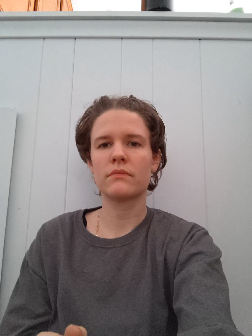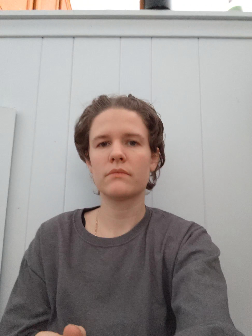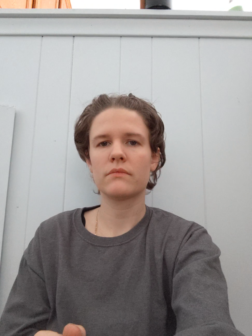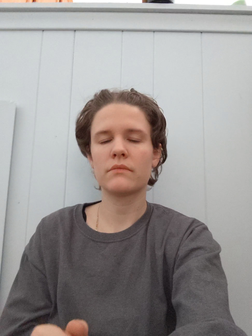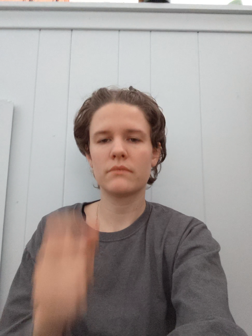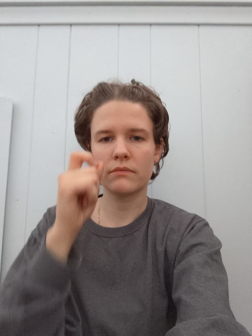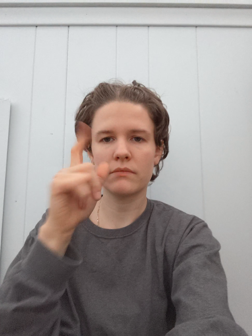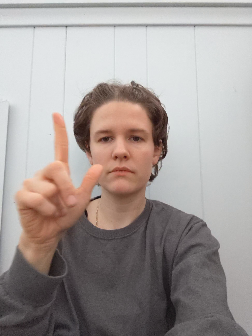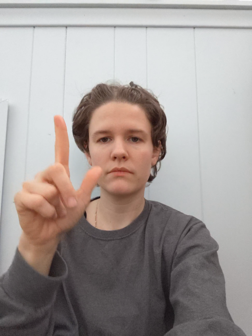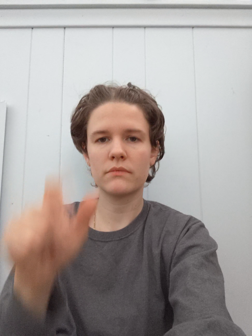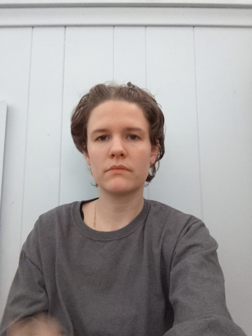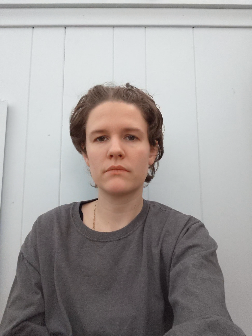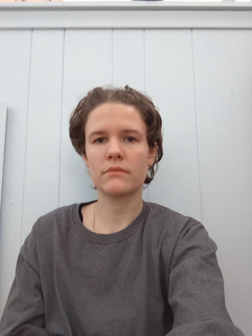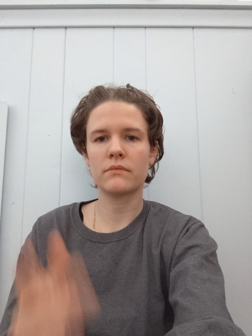awake